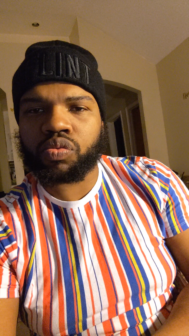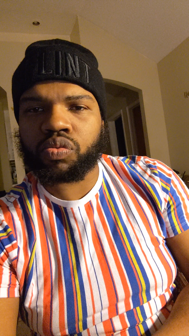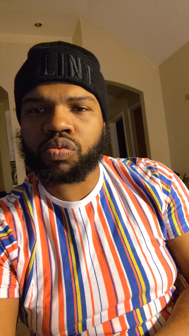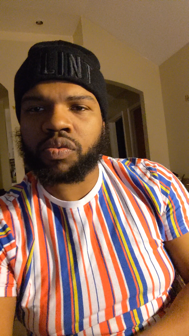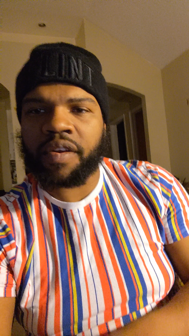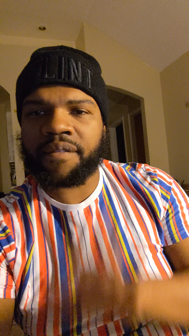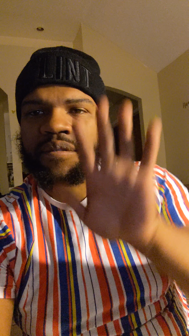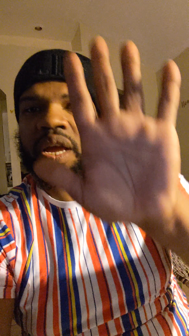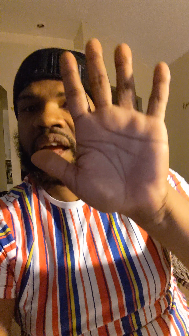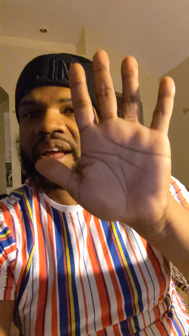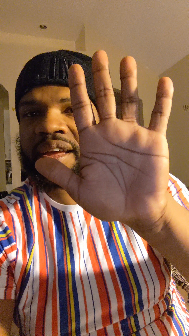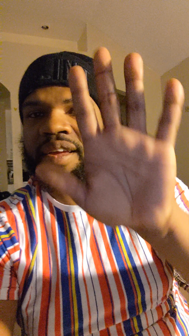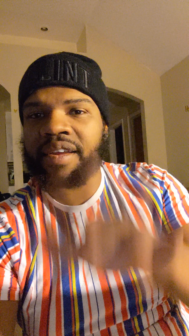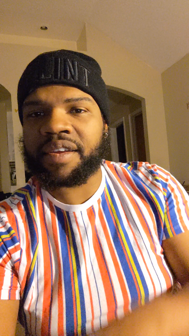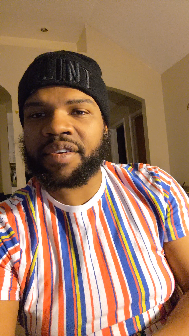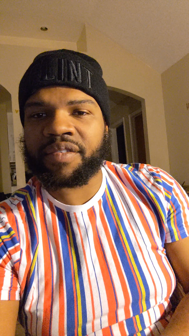give me five